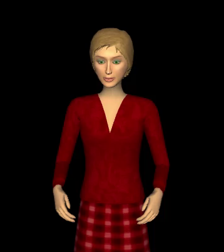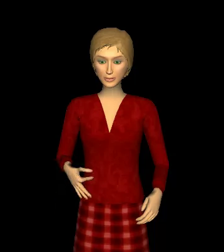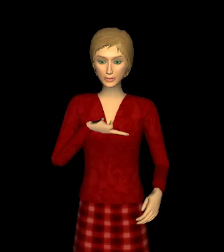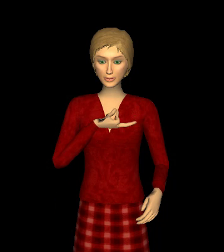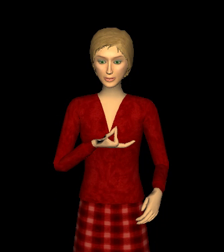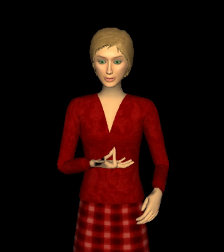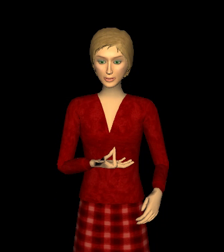ابن